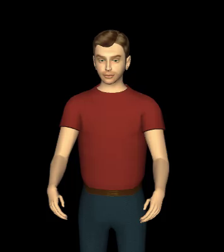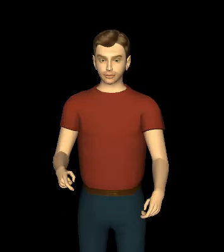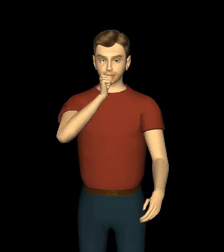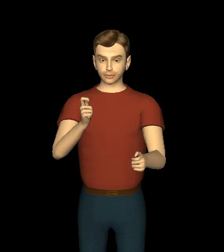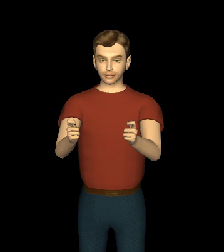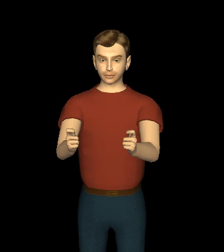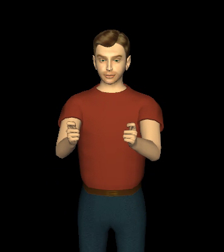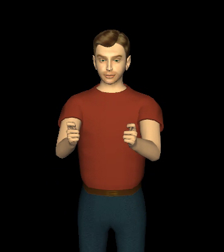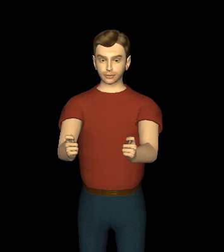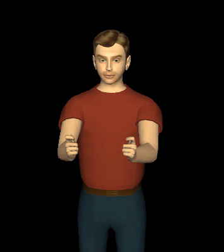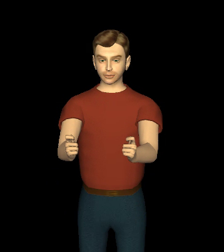ينتبه